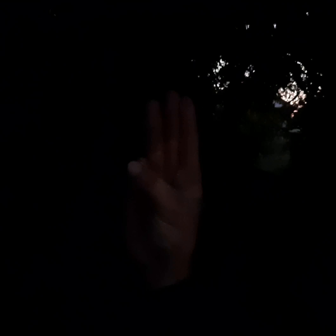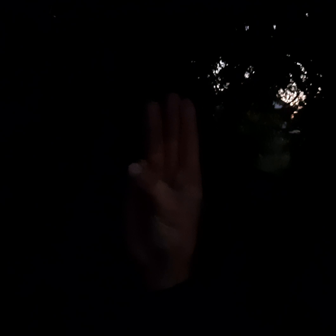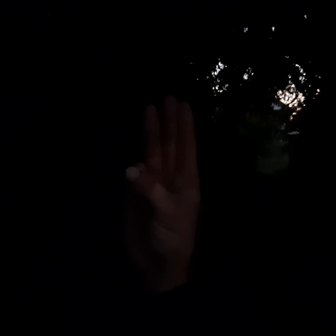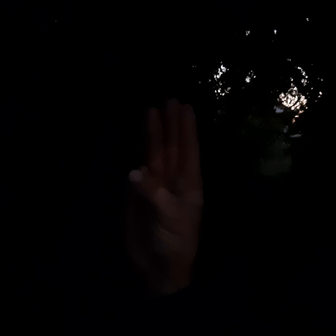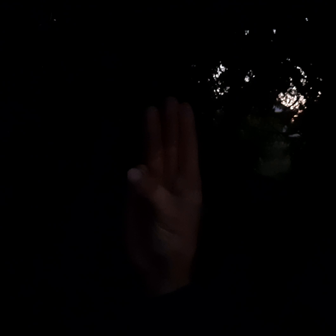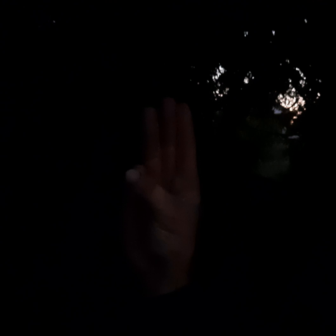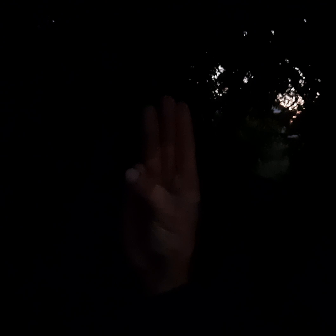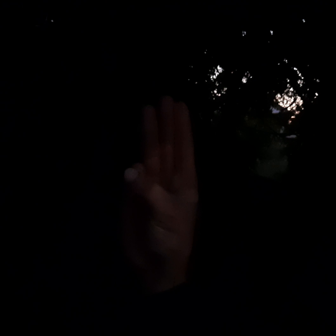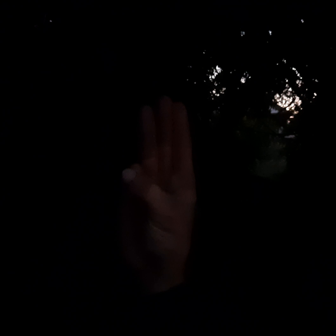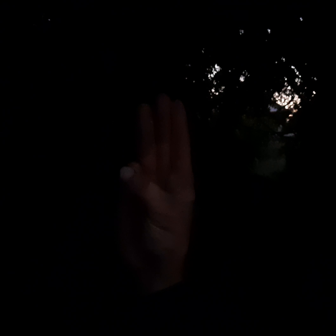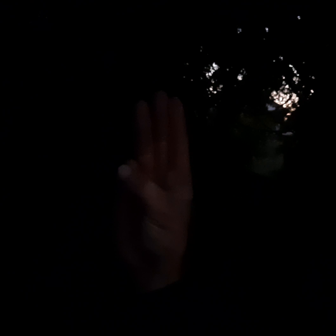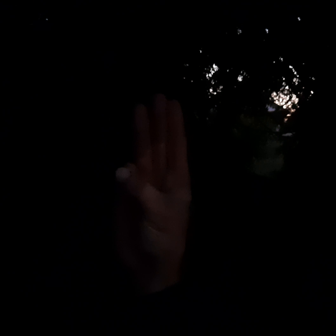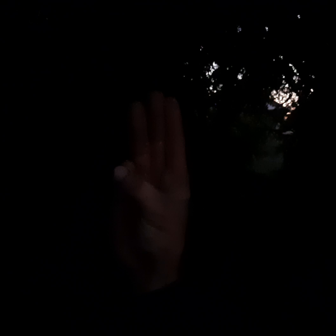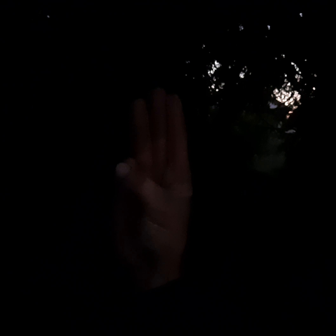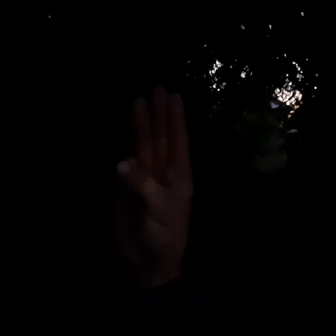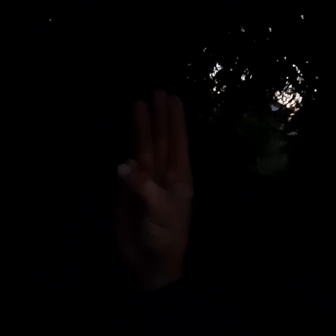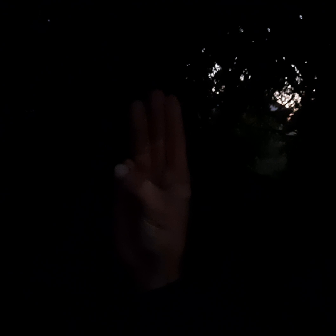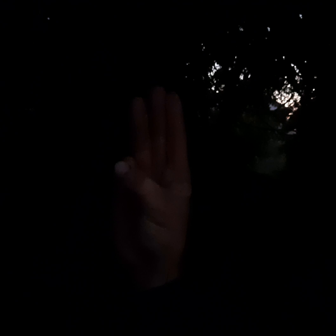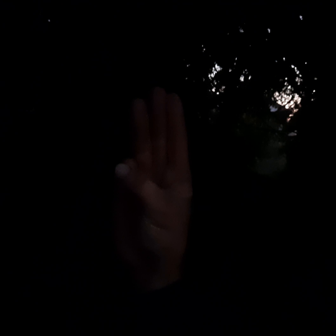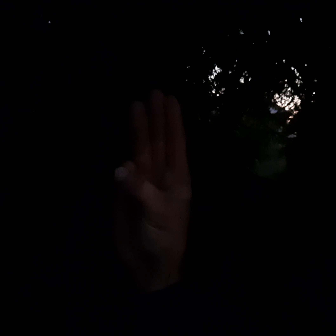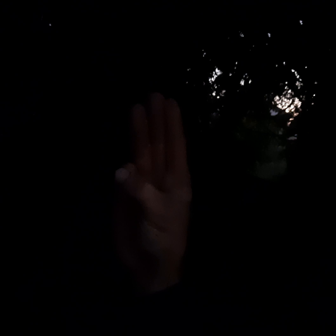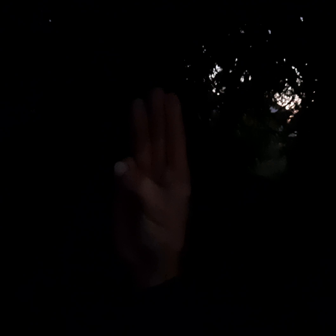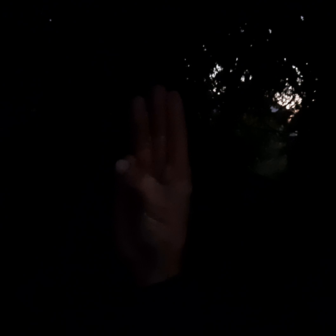Ш